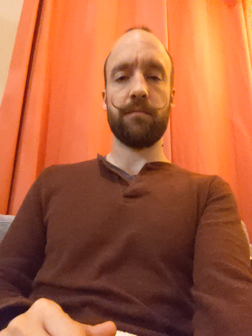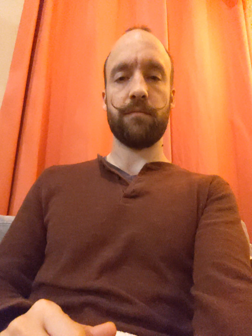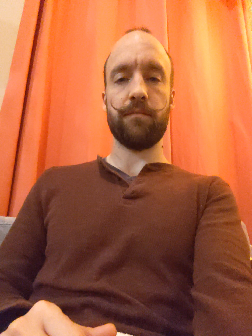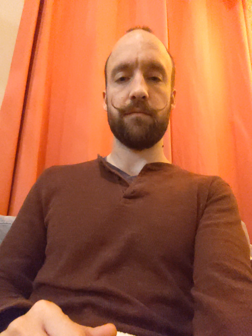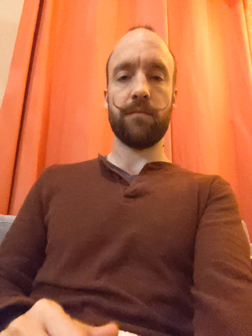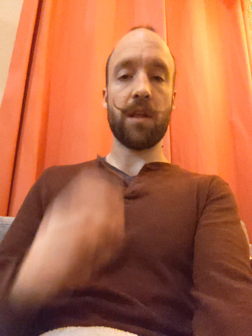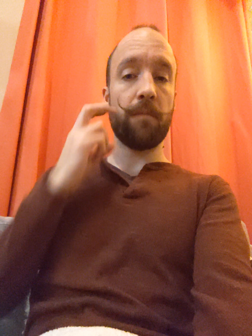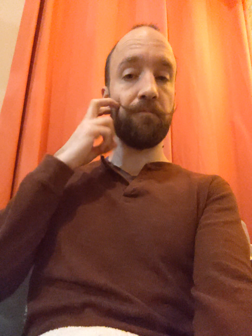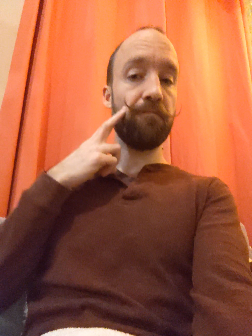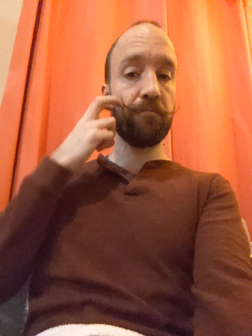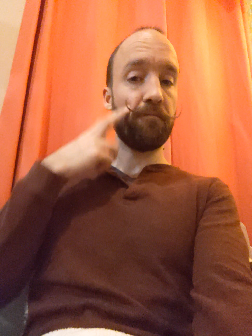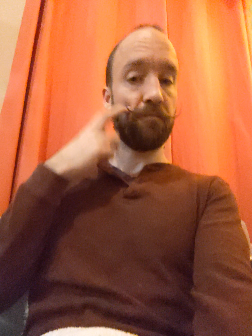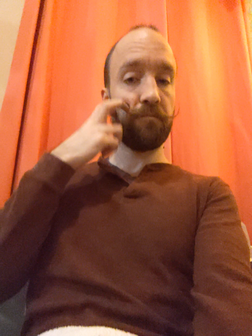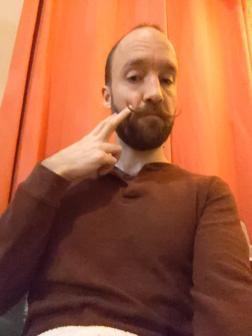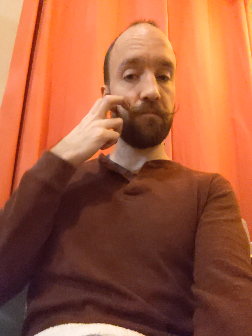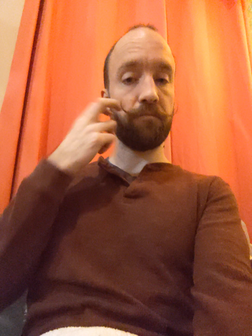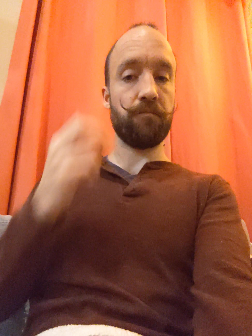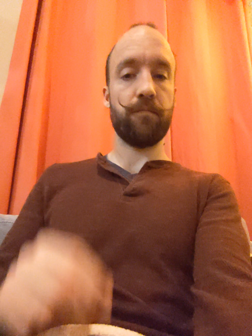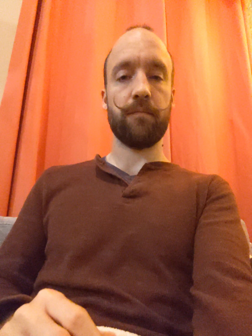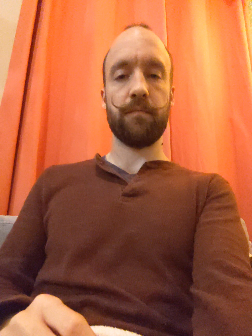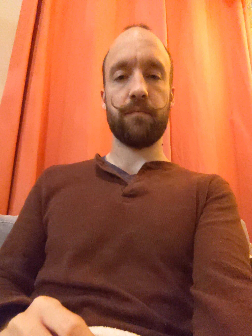gum